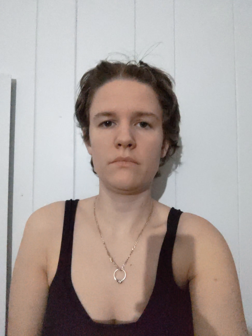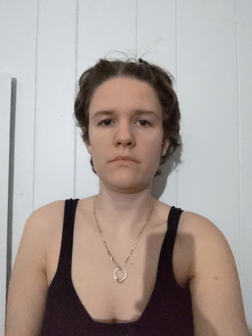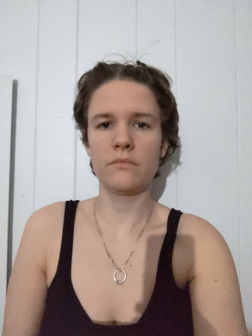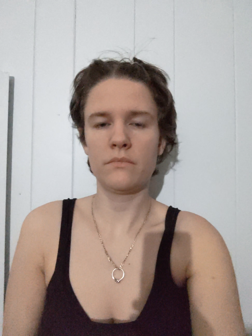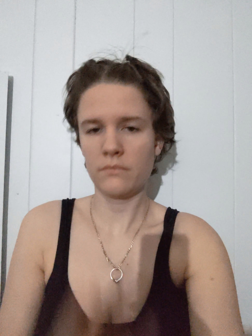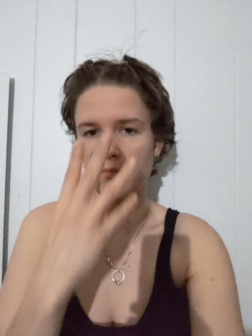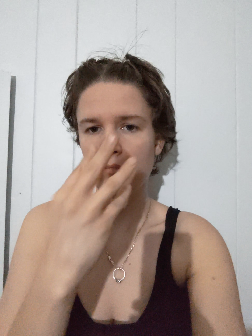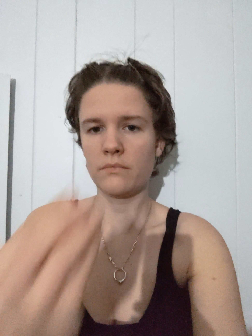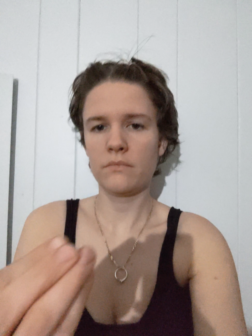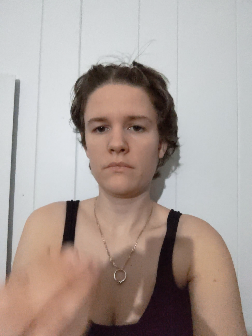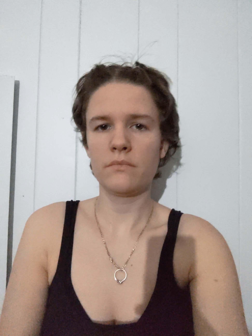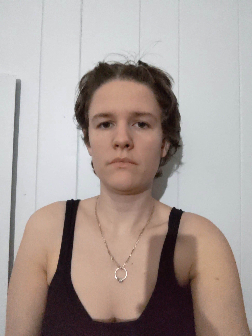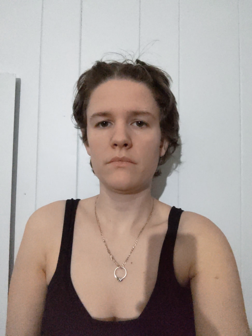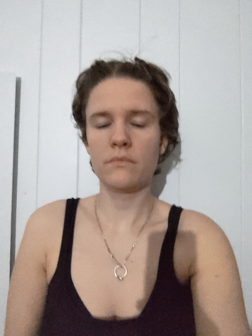wolf